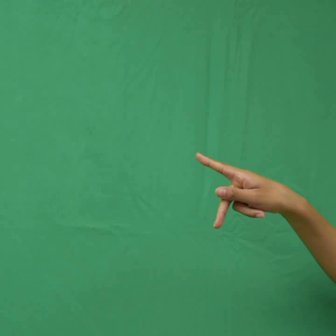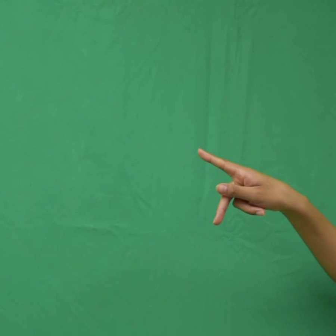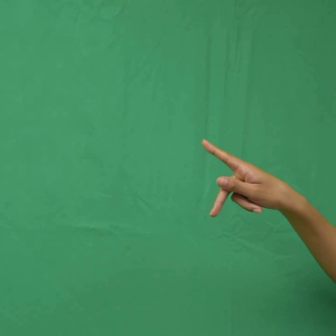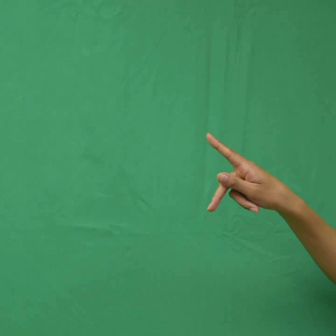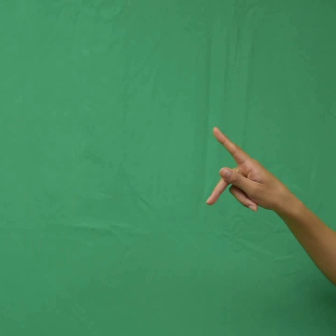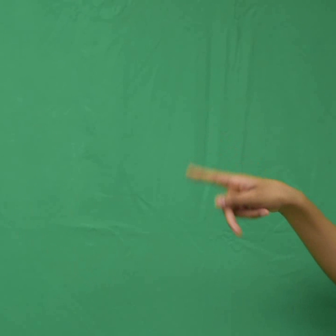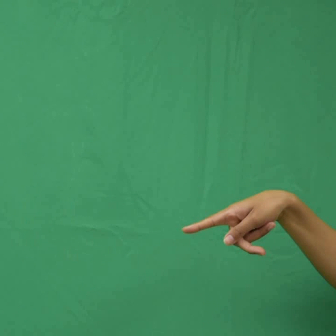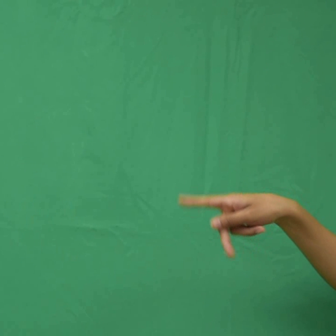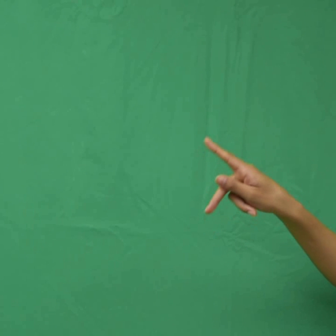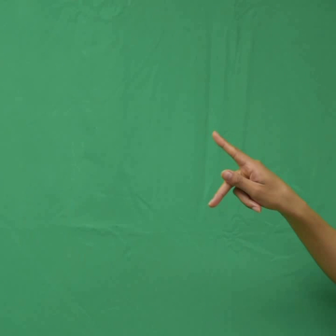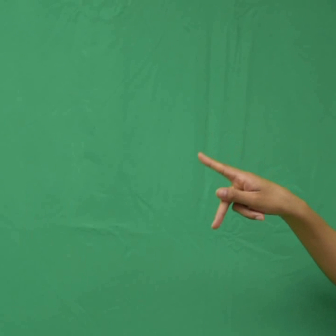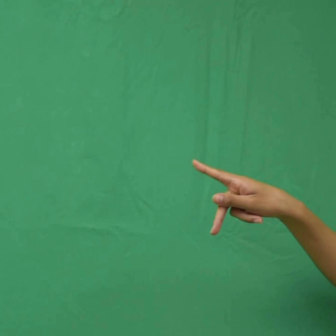K